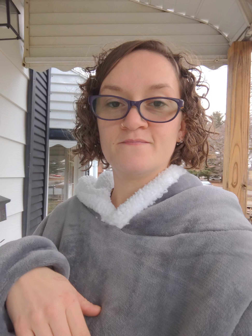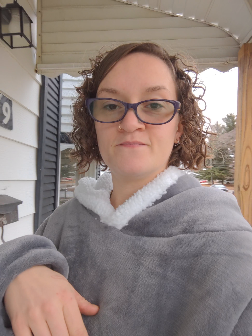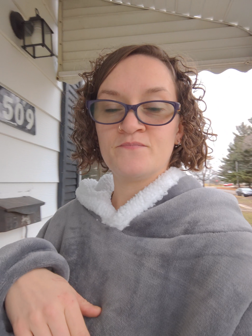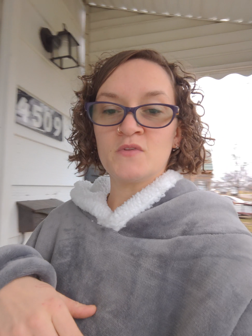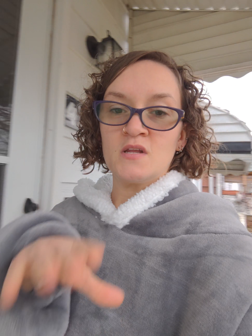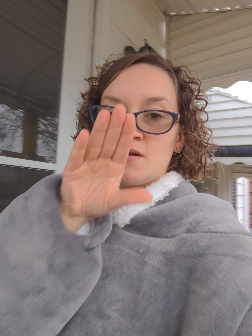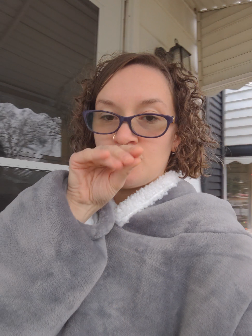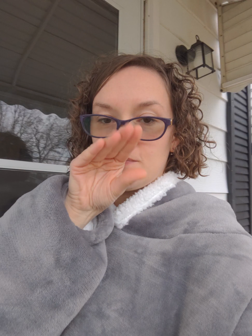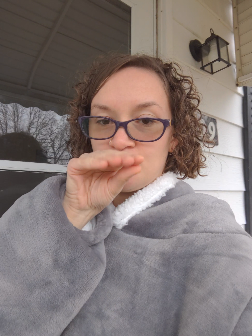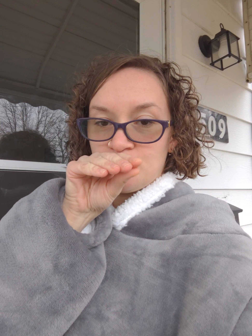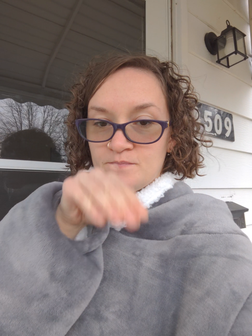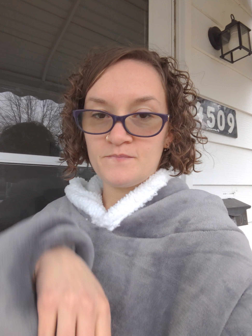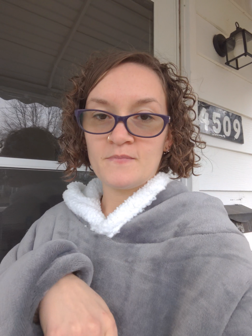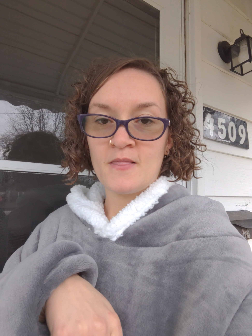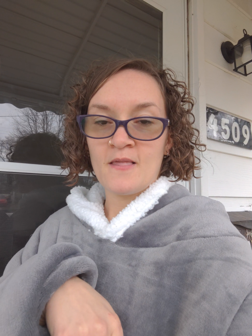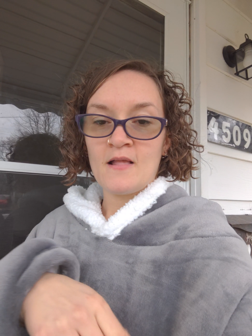goose